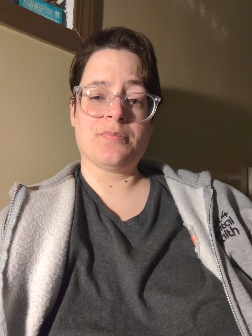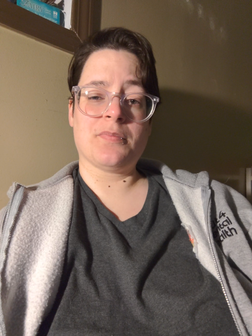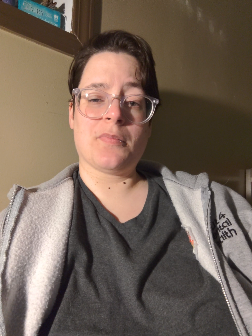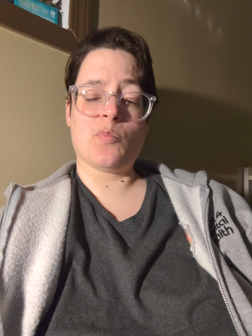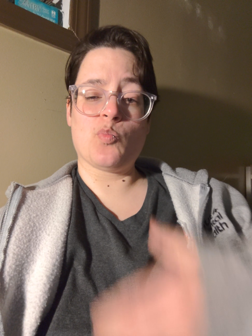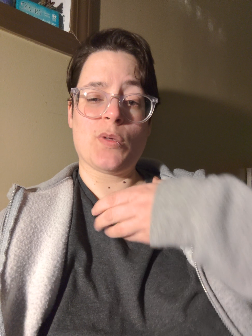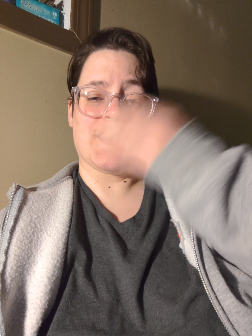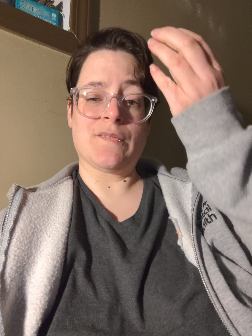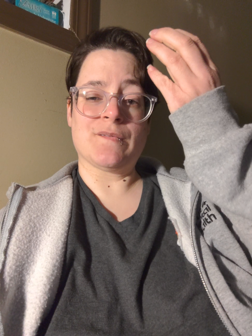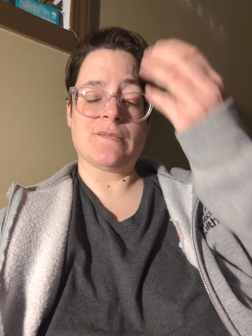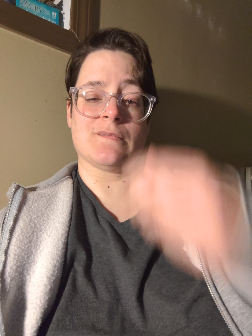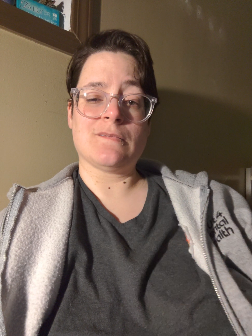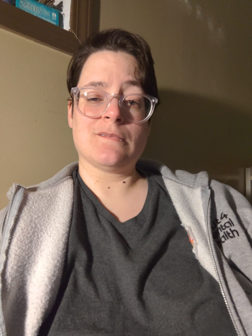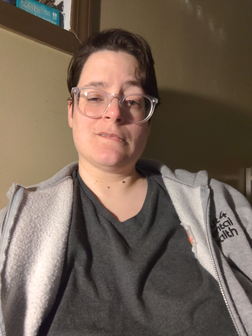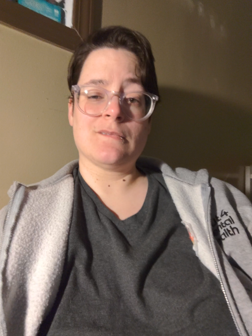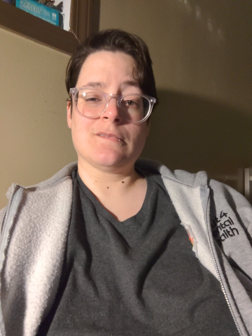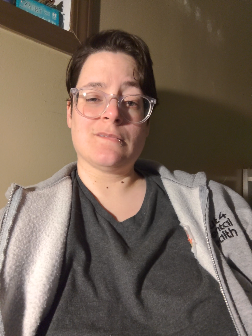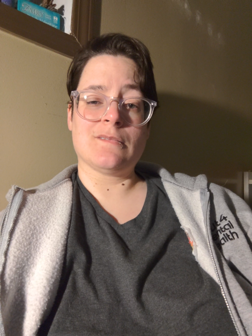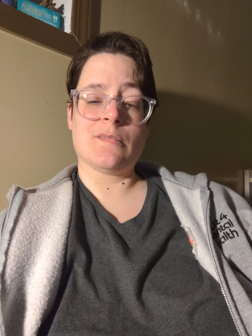giraffe